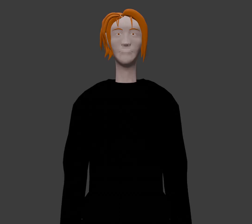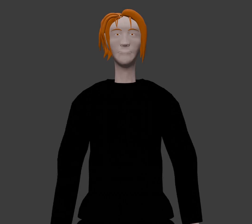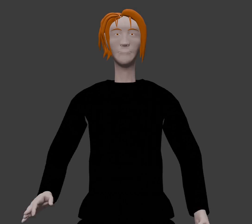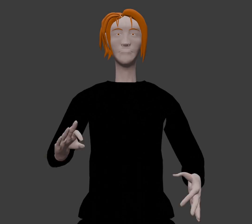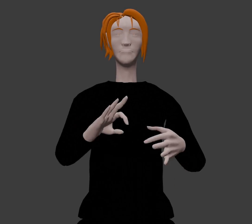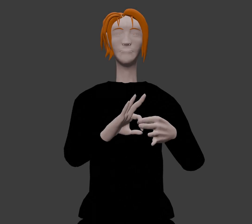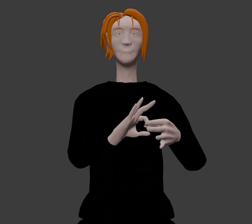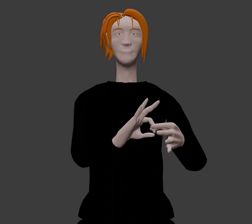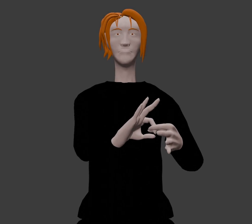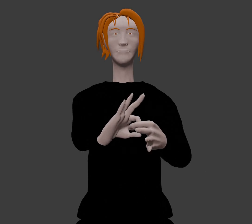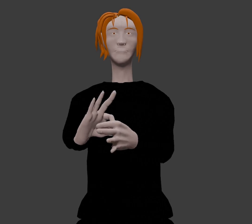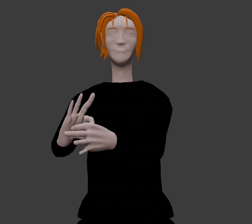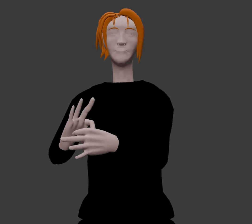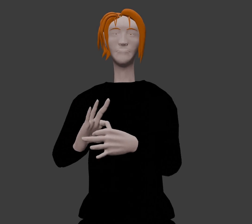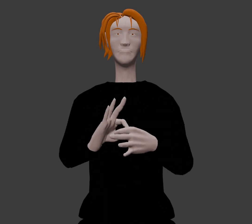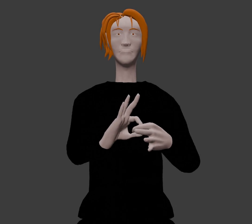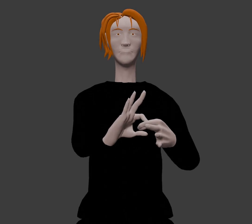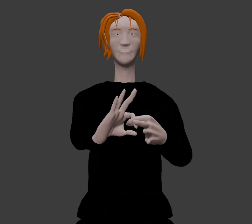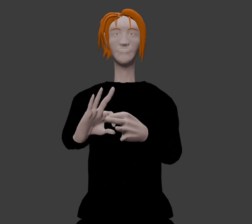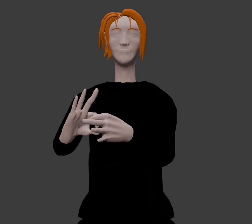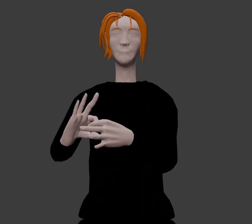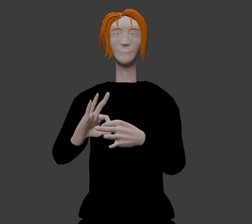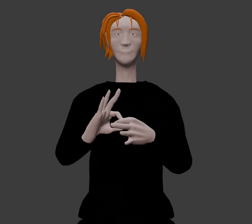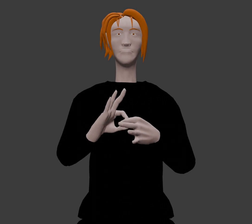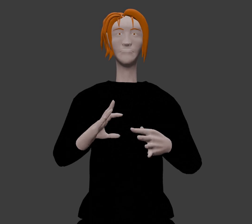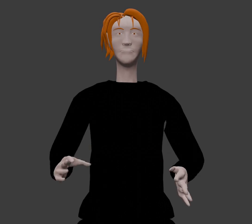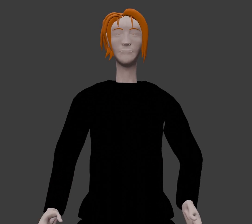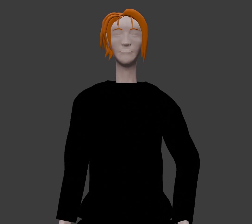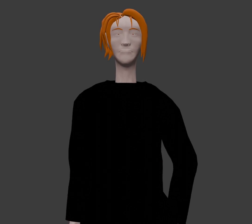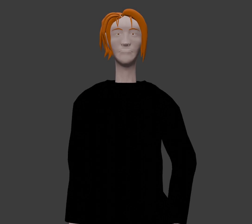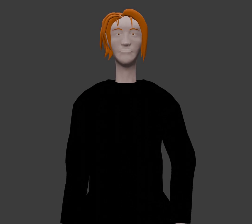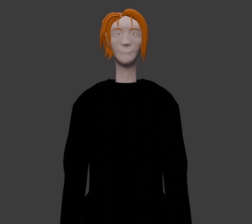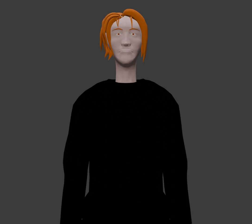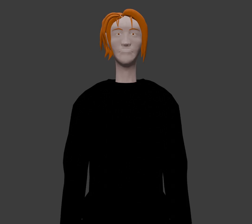Band 90 Degree